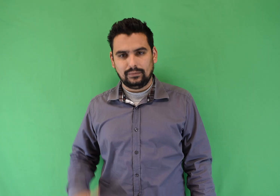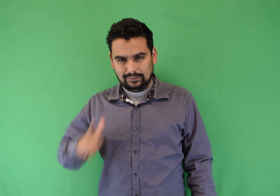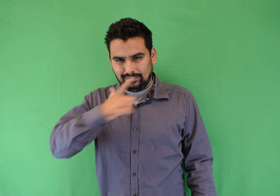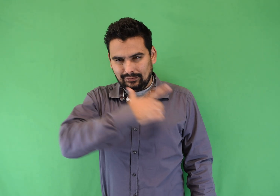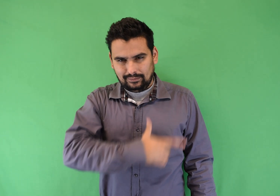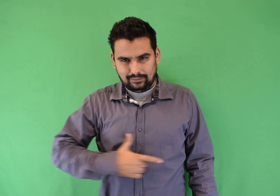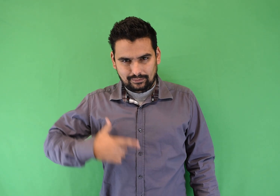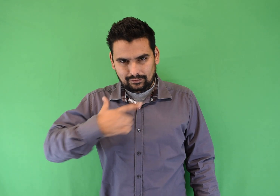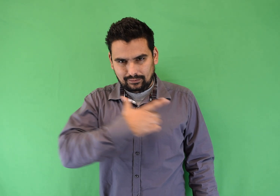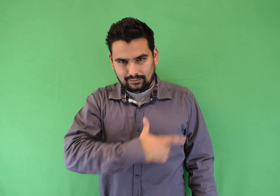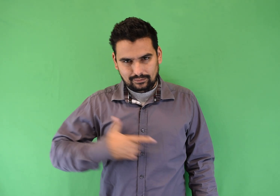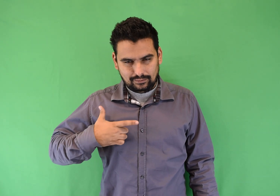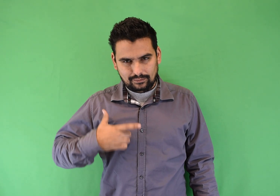gustar